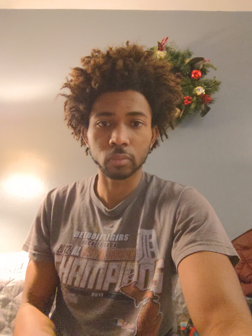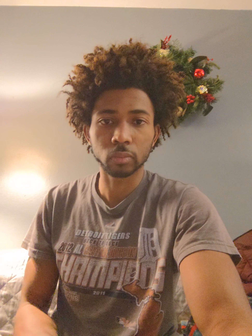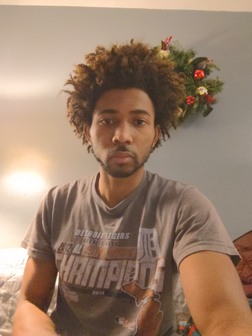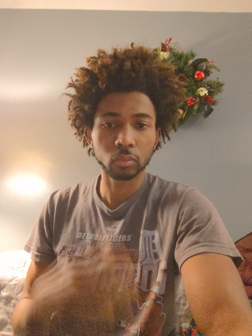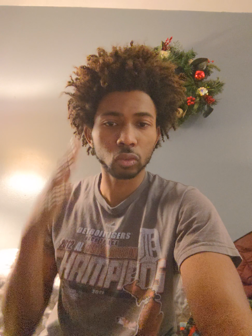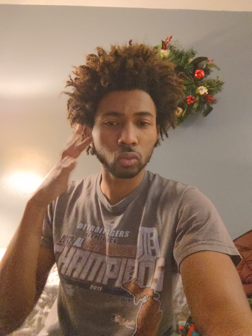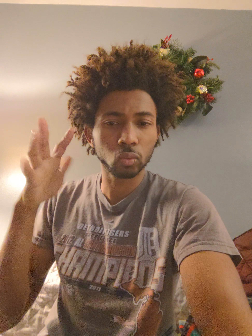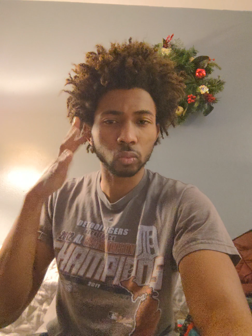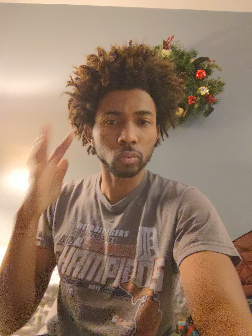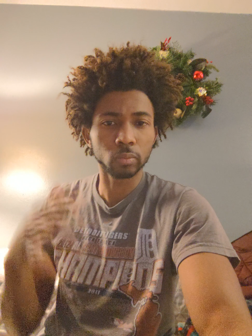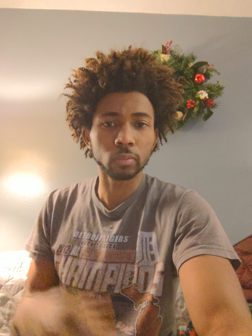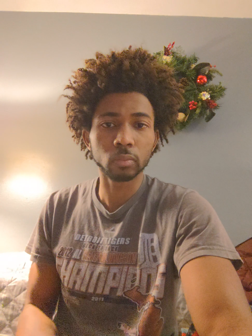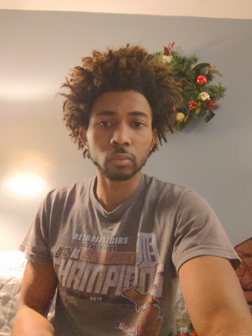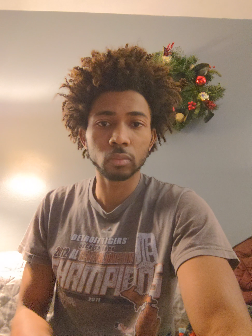loud